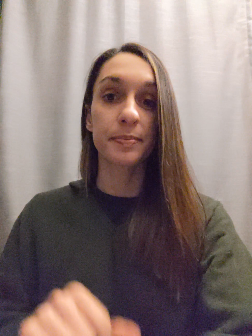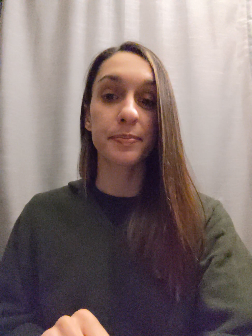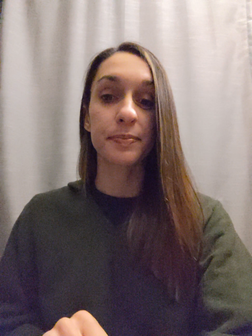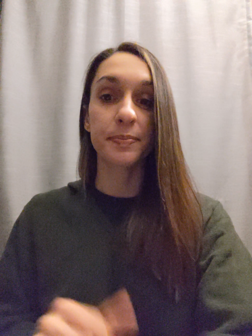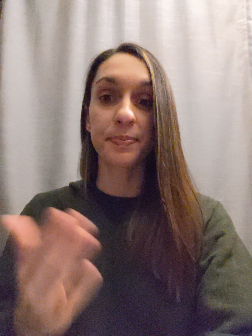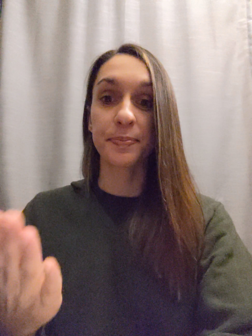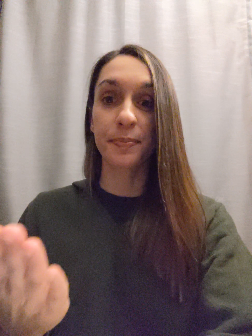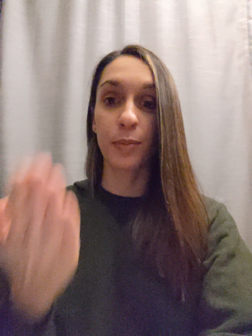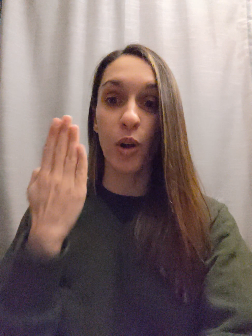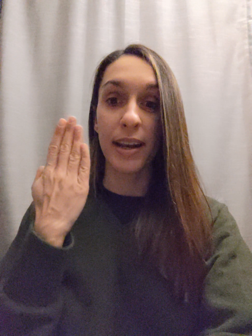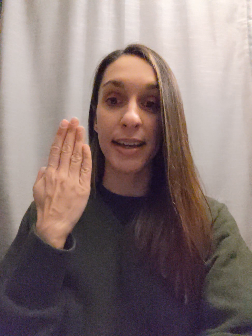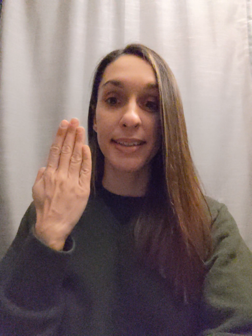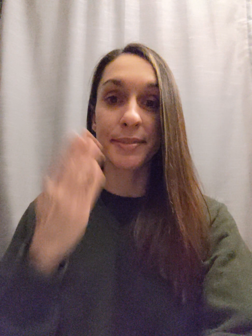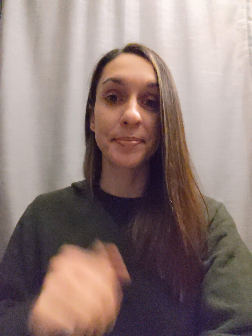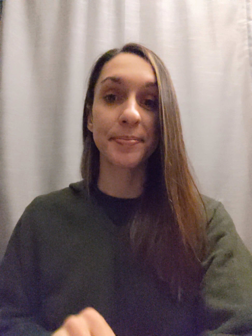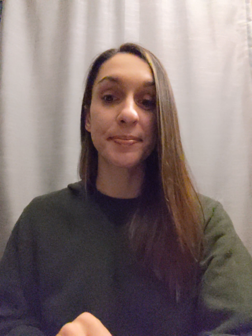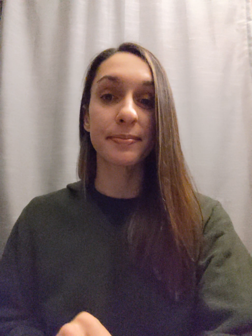morning